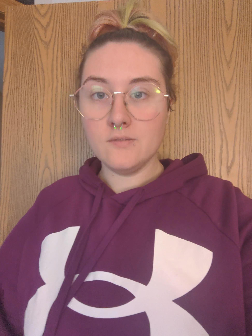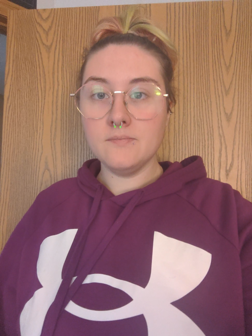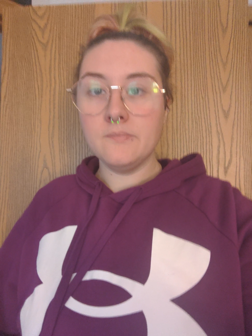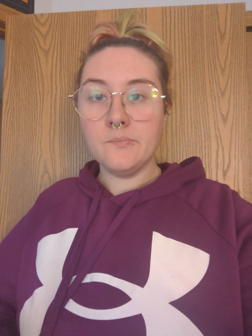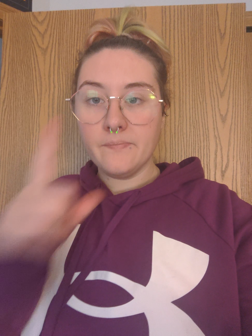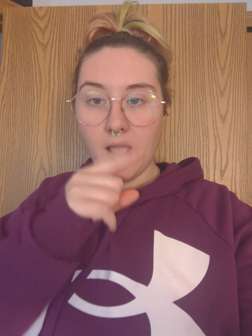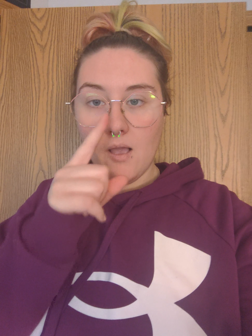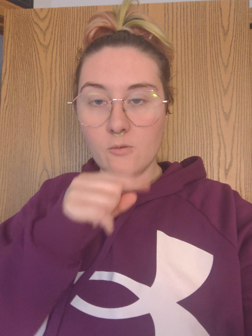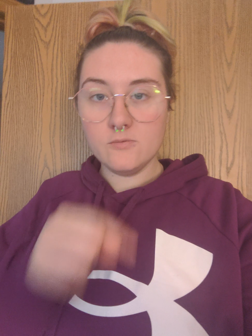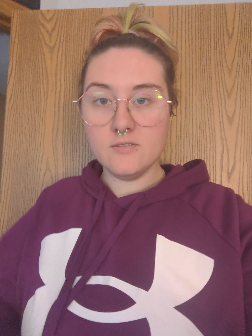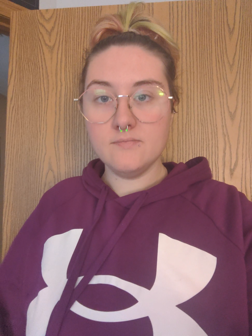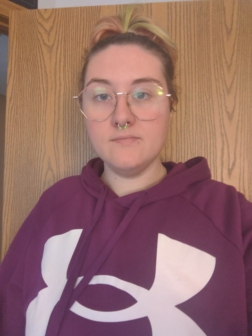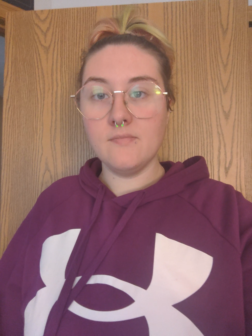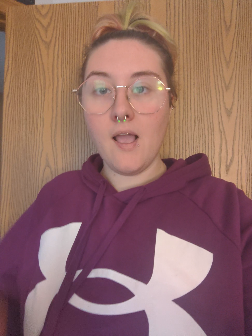mouse